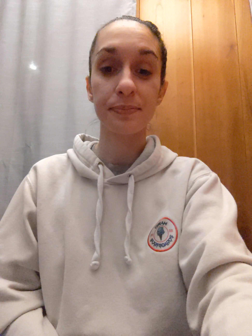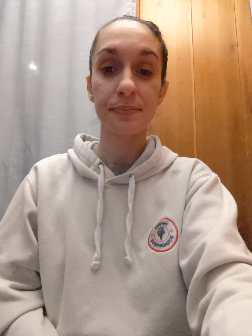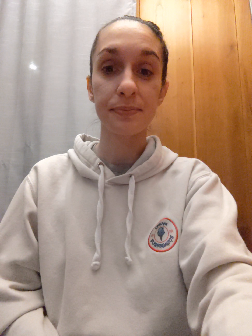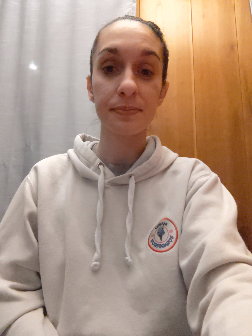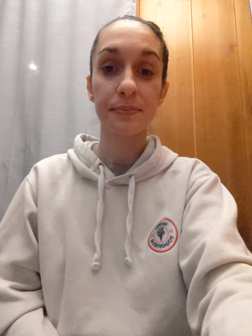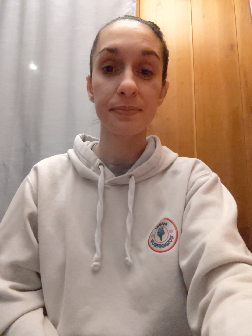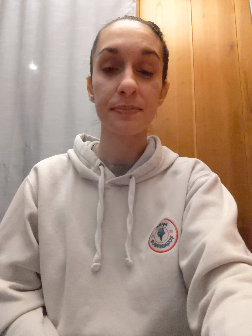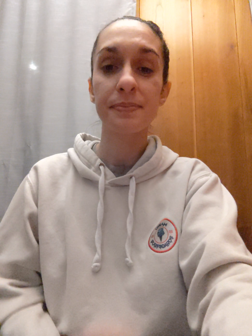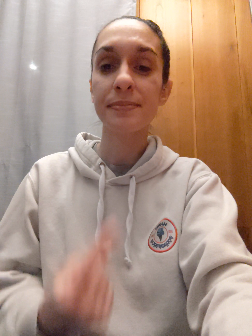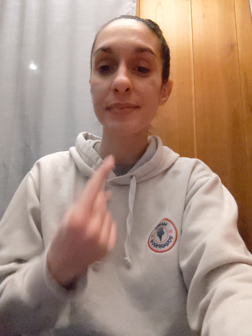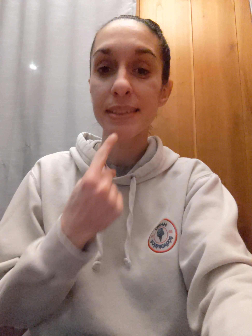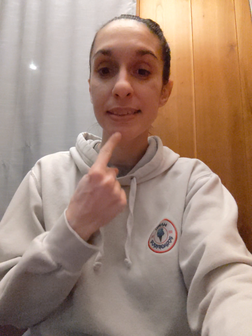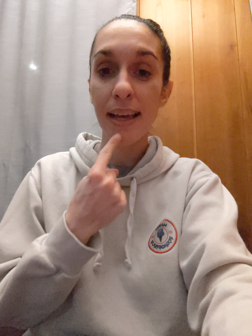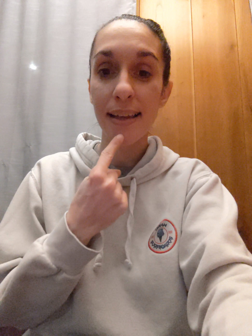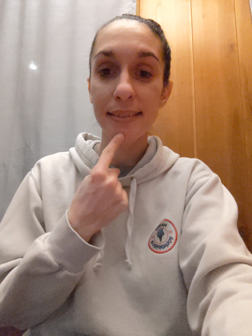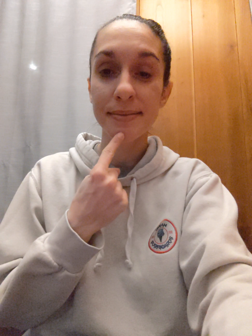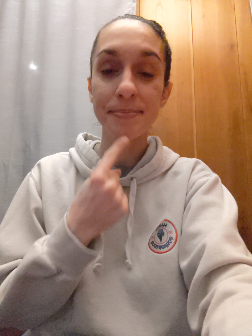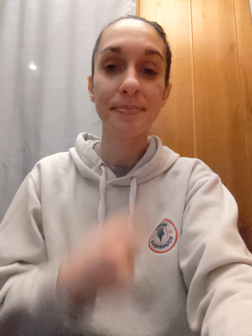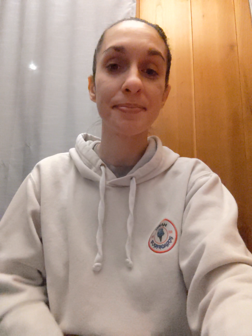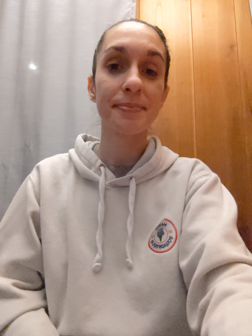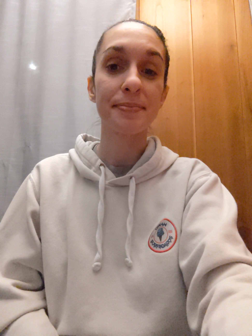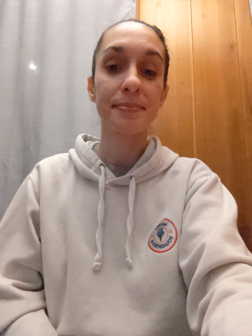say